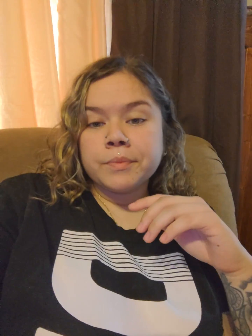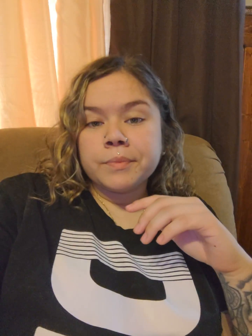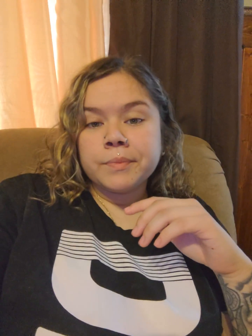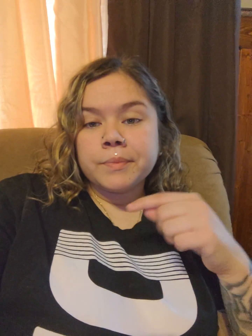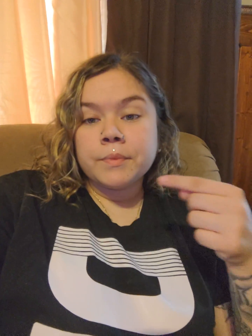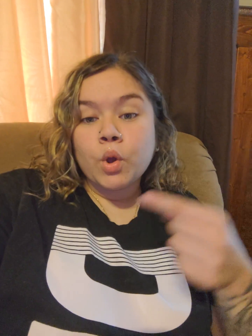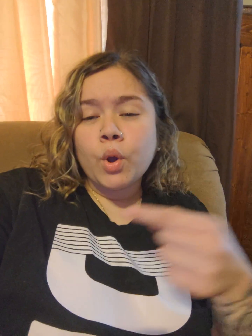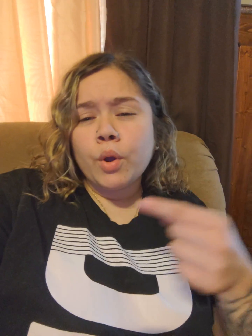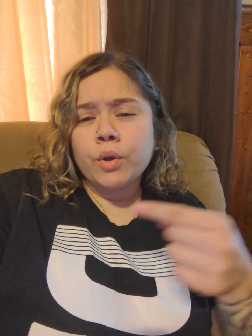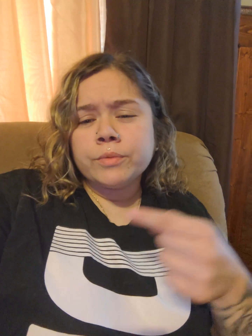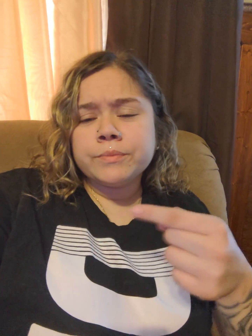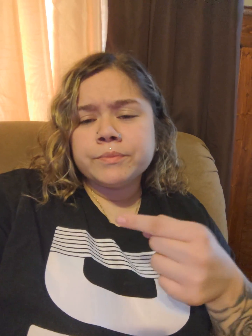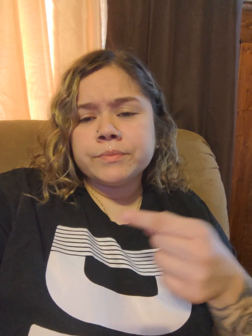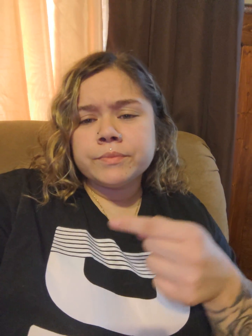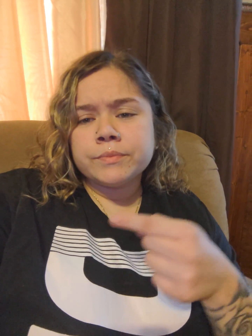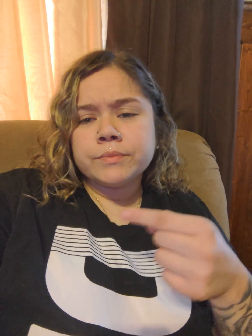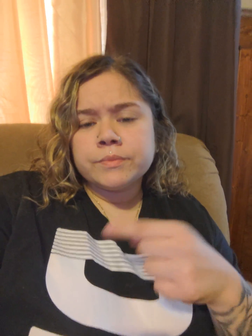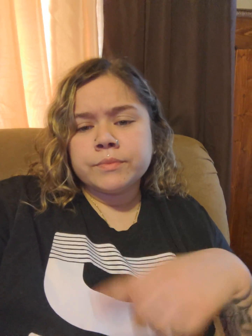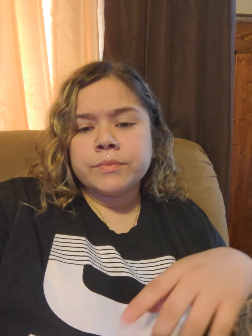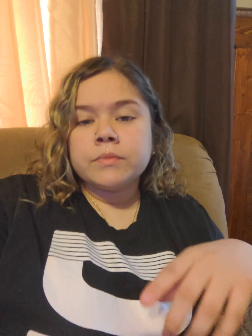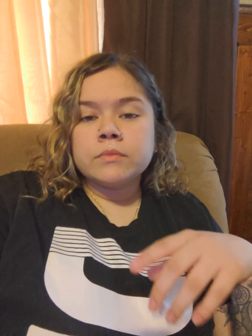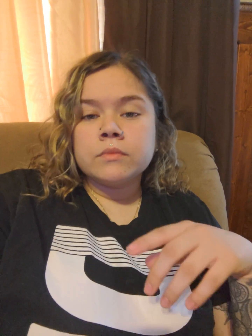hurt